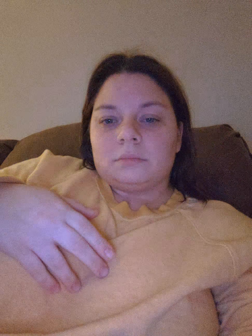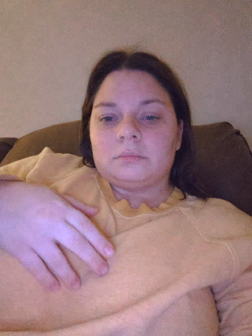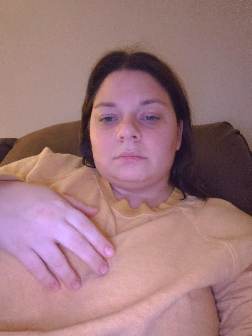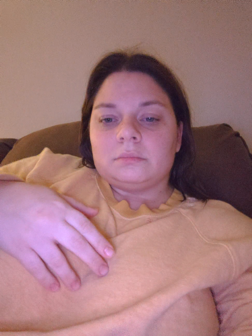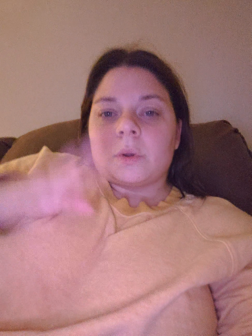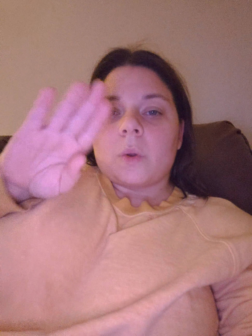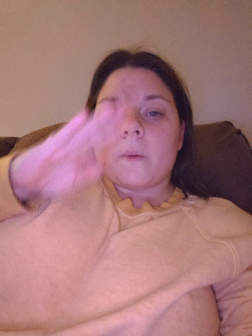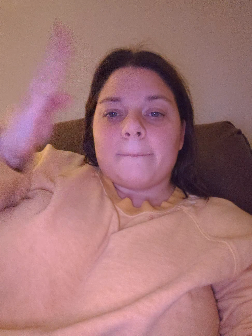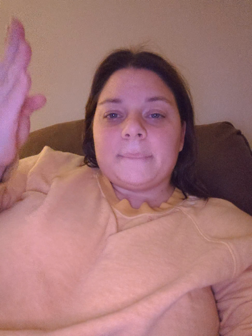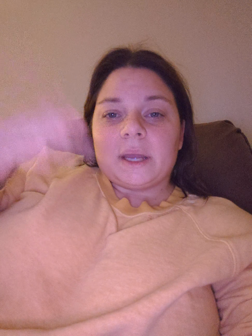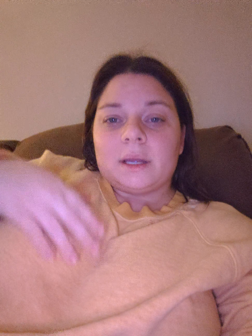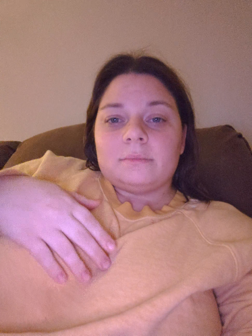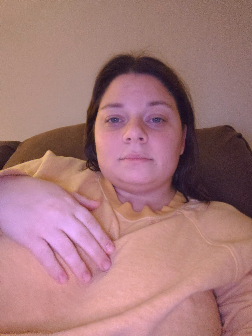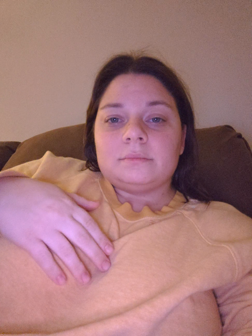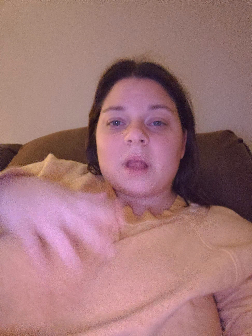open